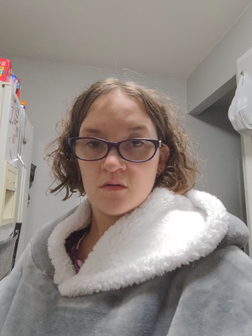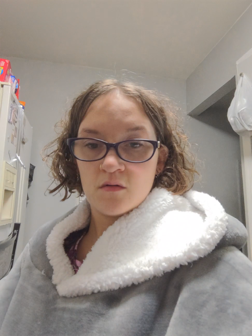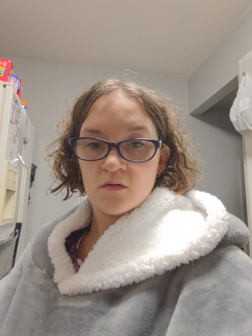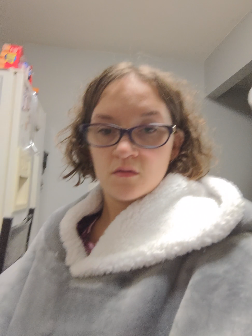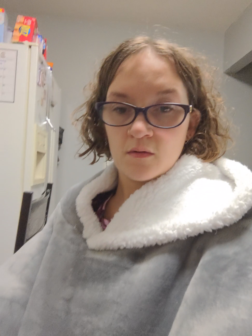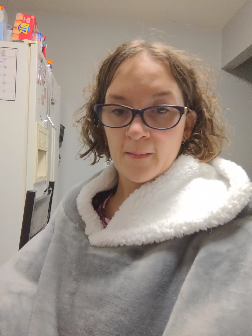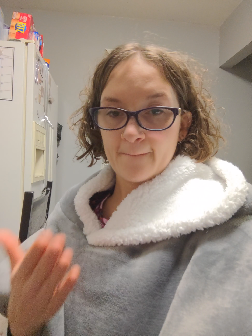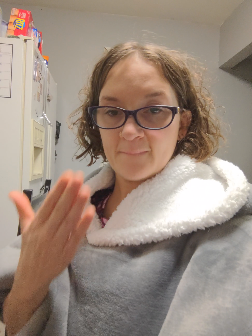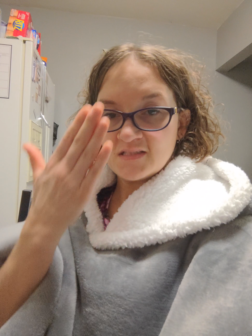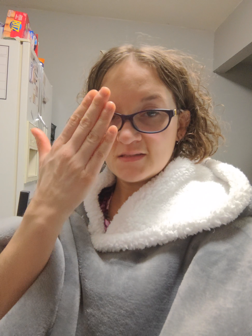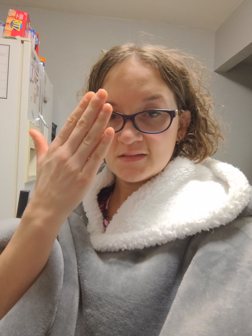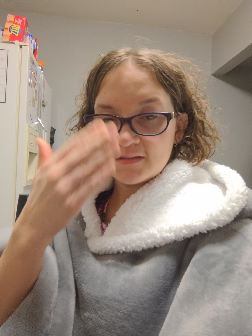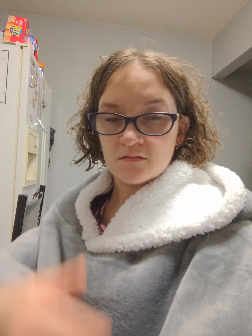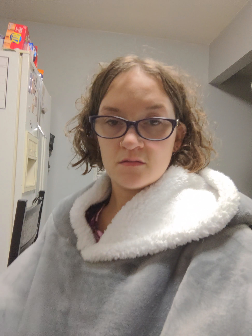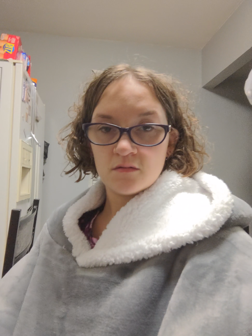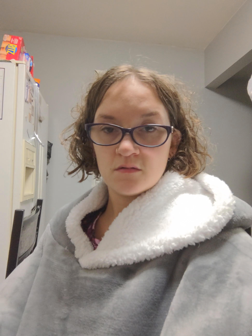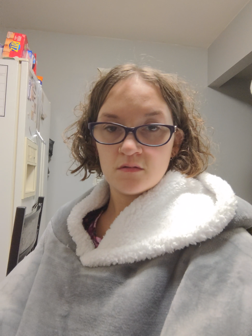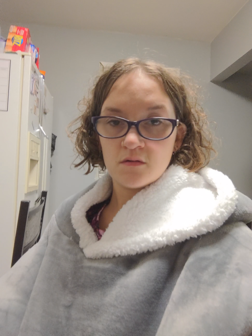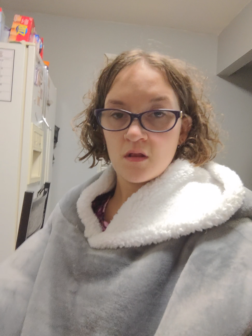mitten